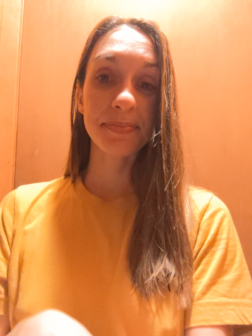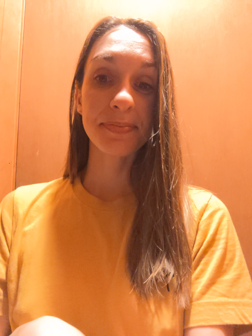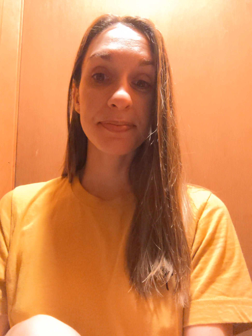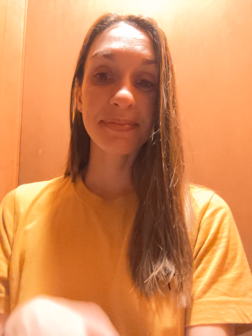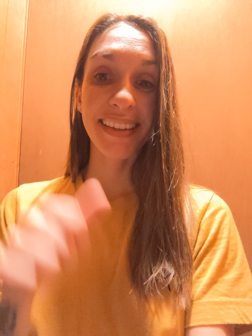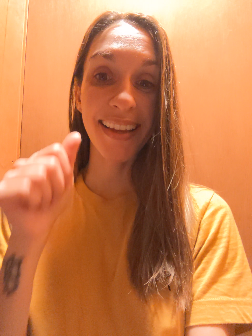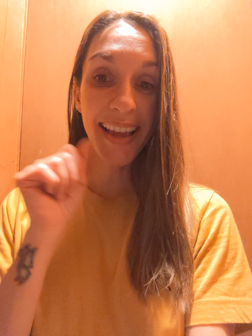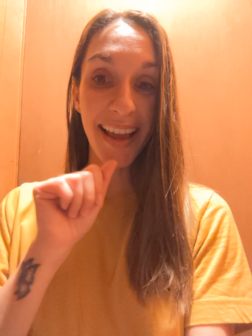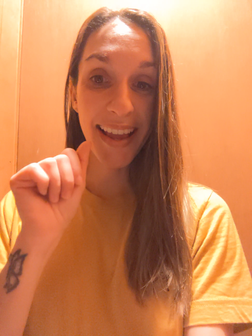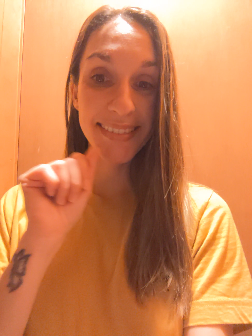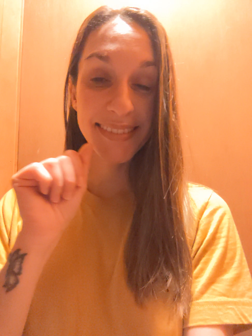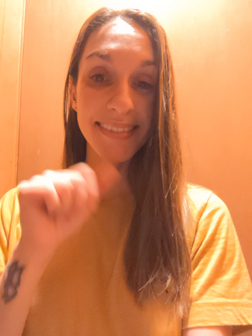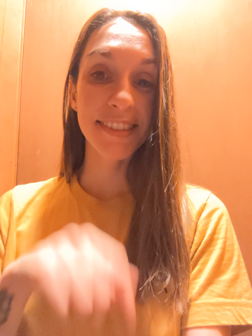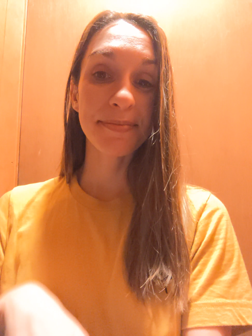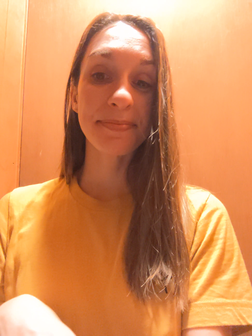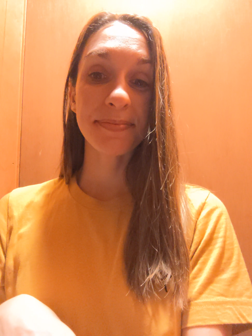aunt